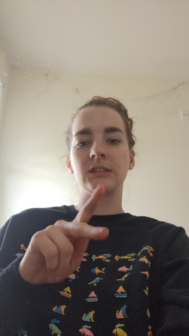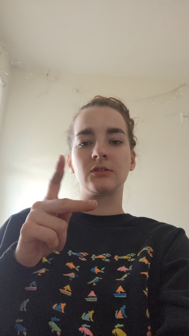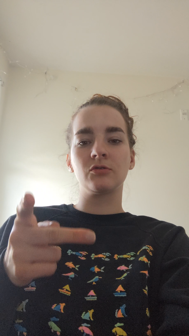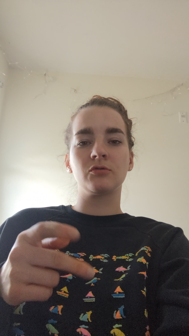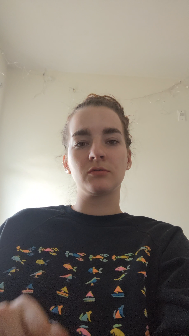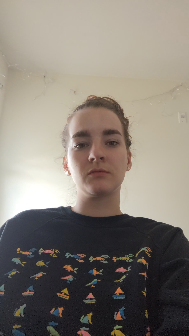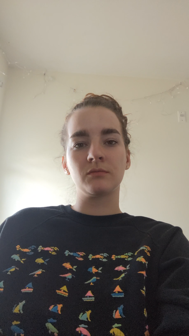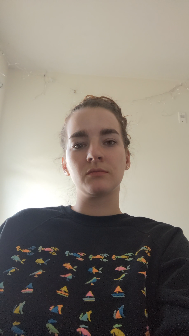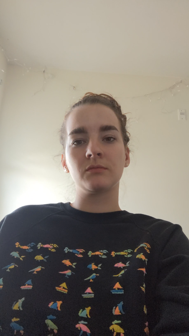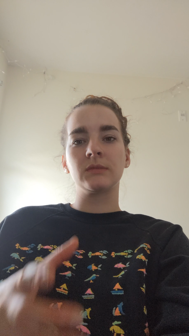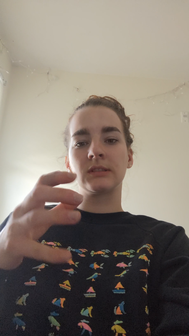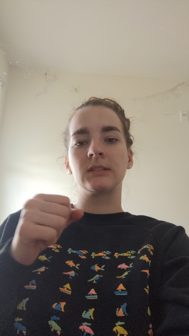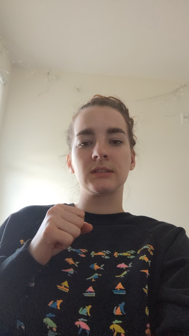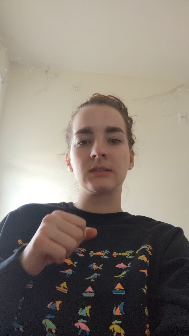get